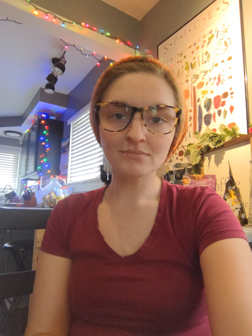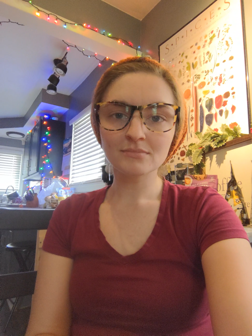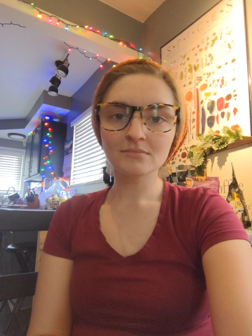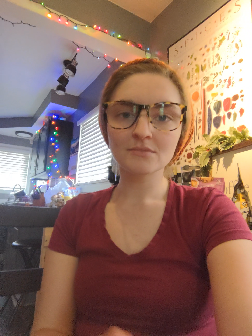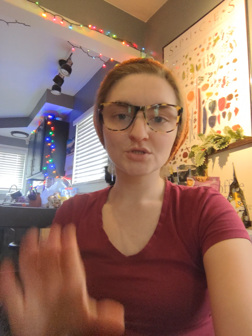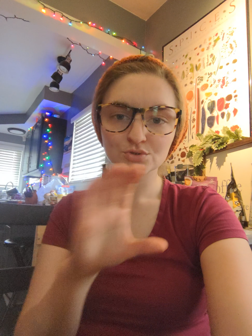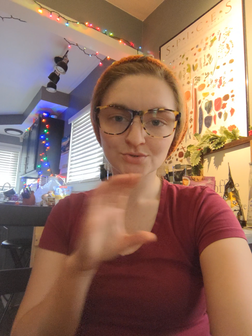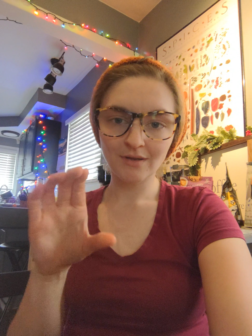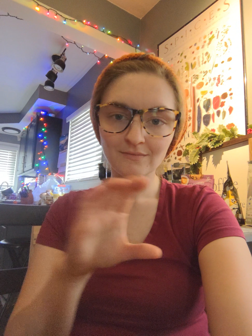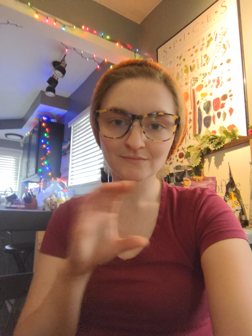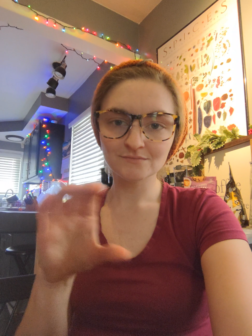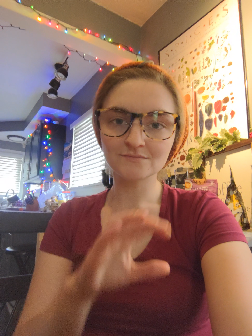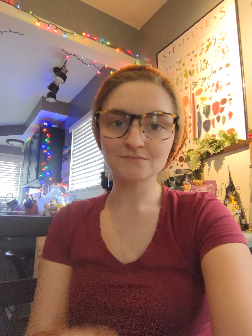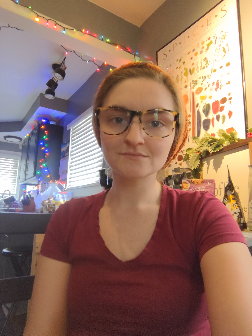chocolate